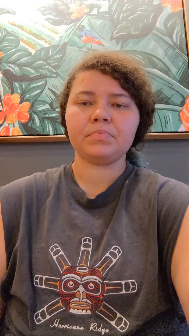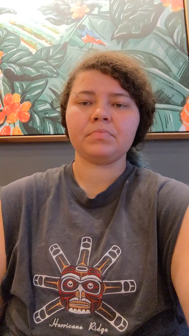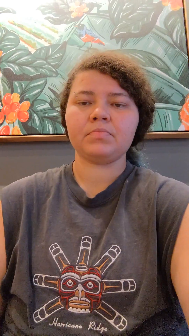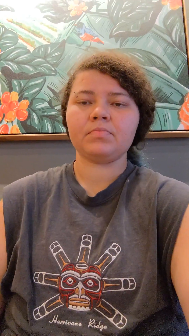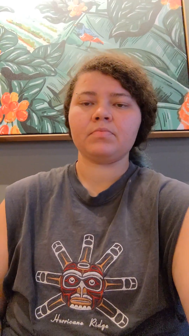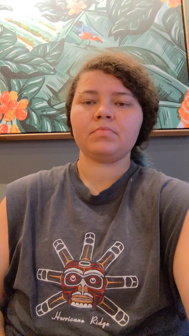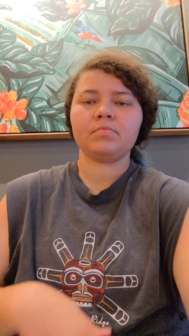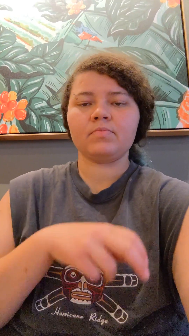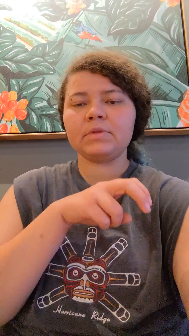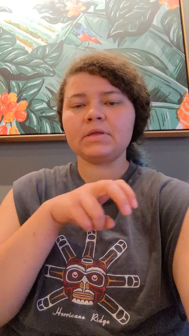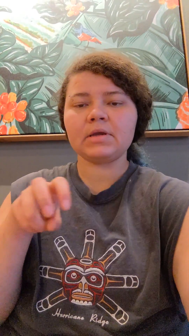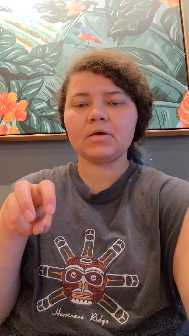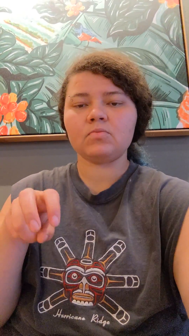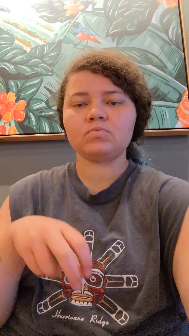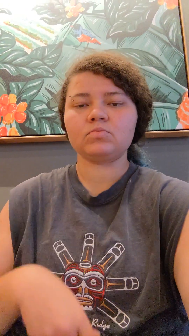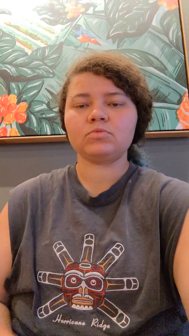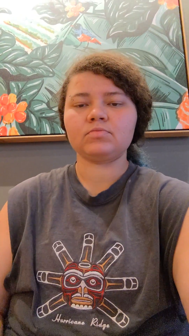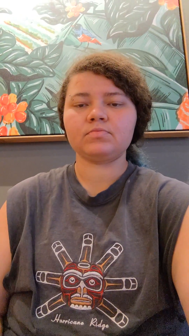couch